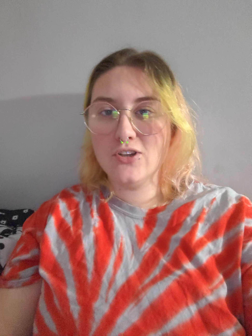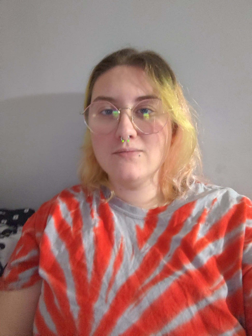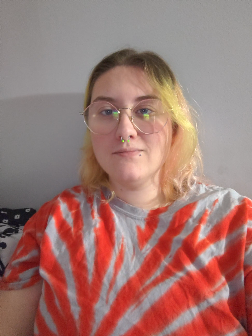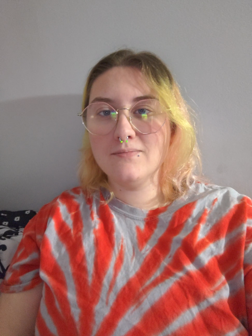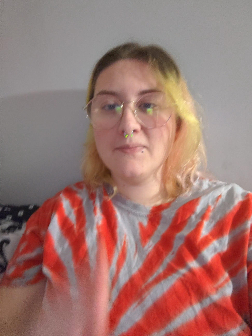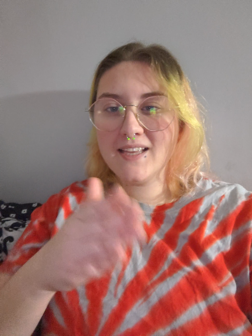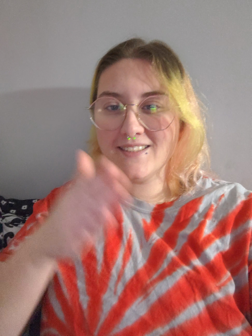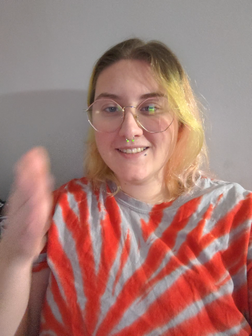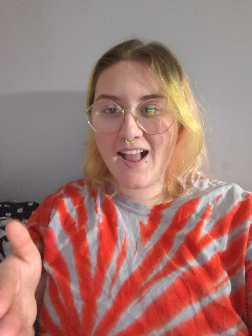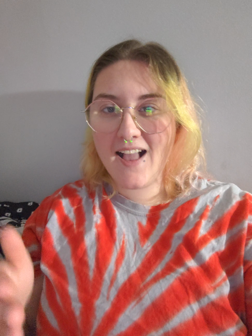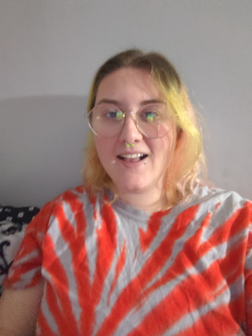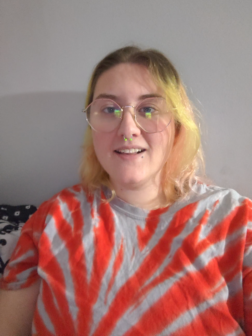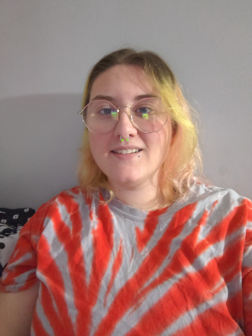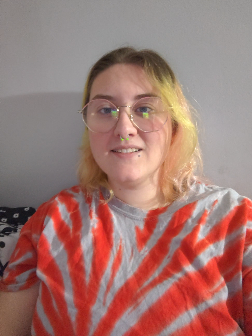beside